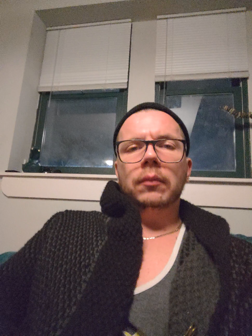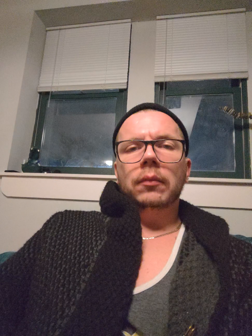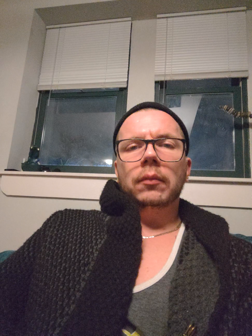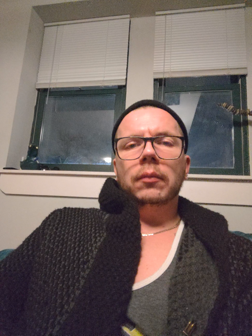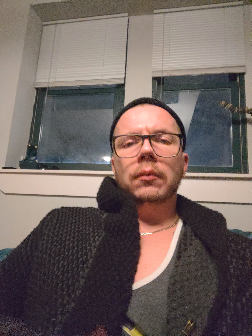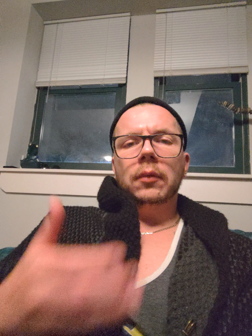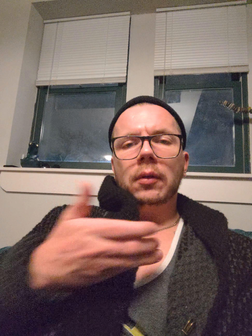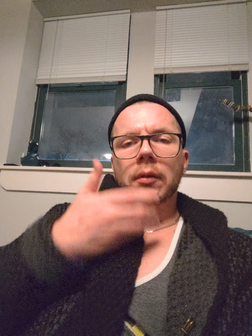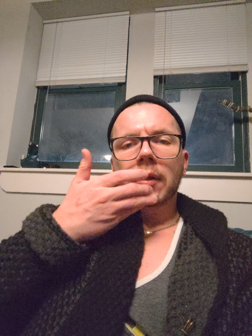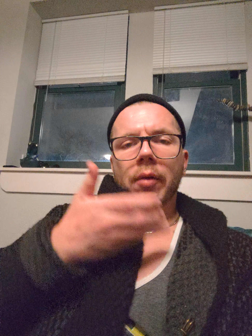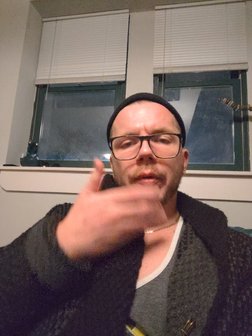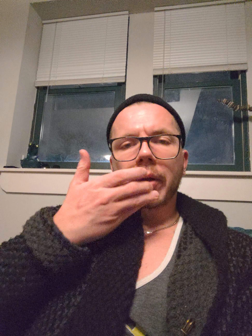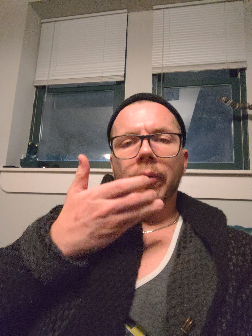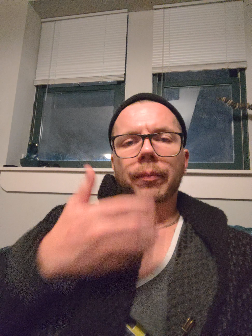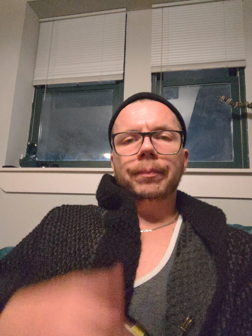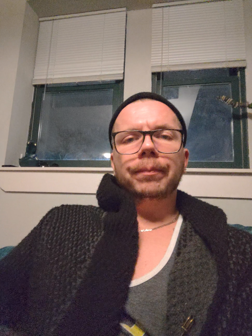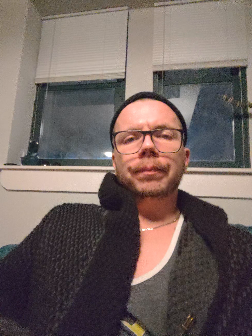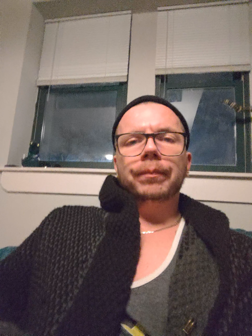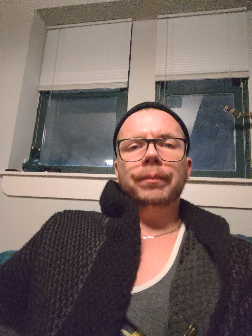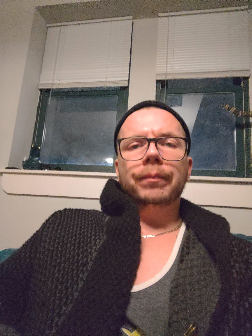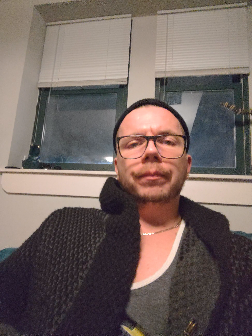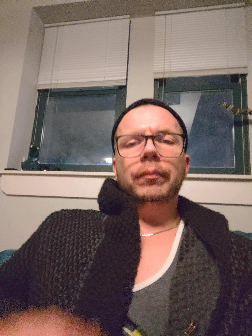cereal